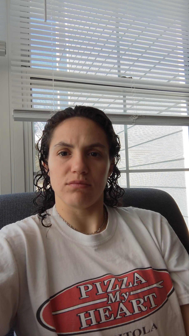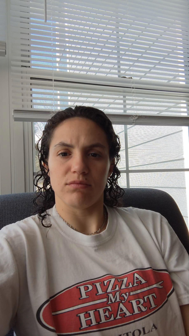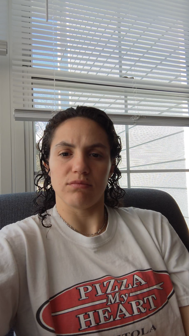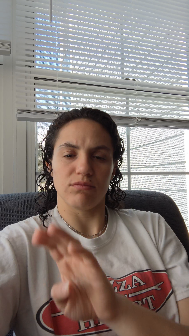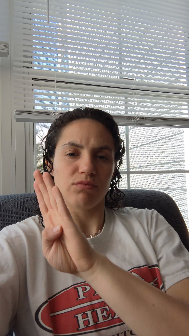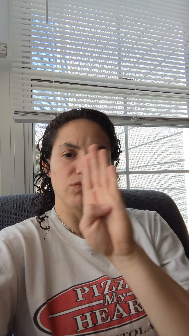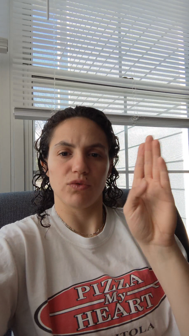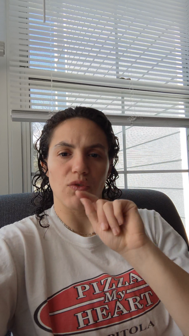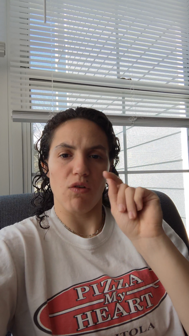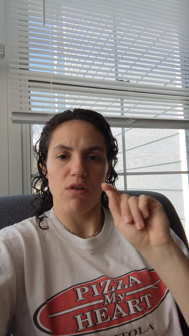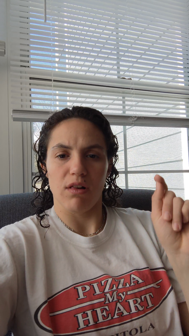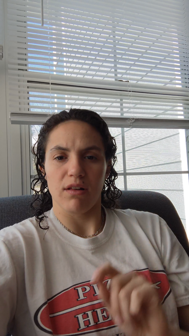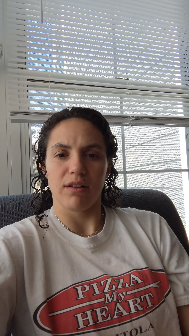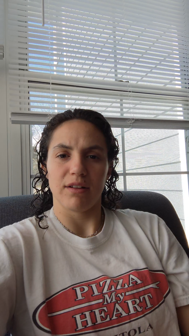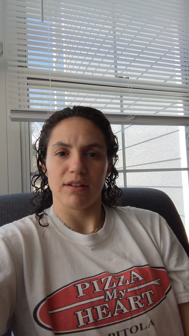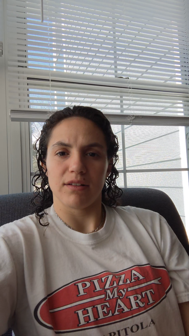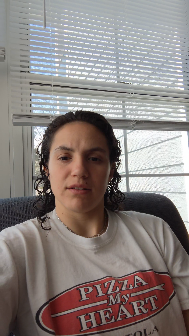chalk